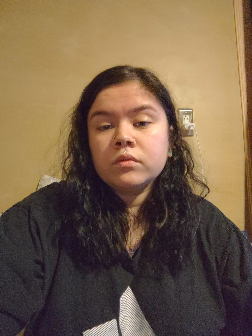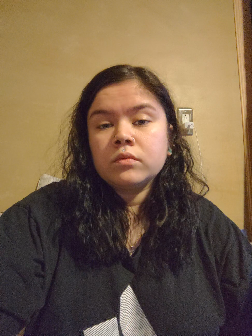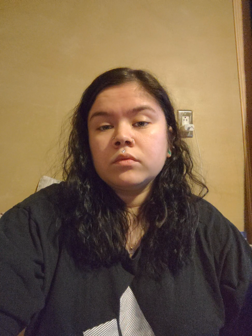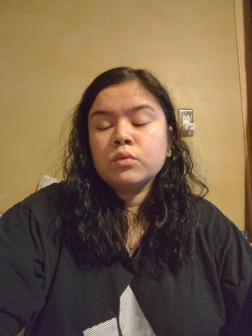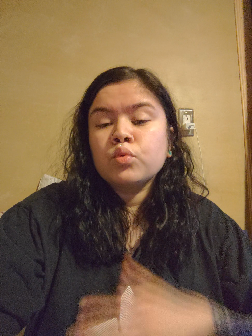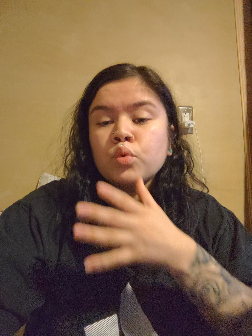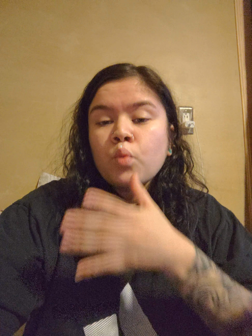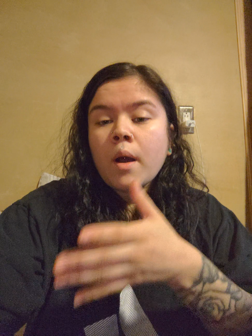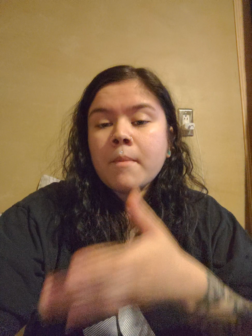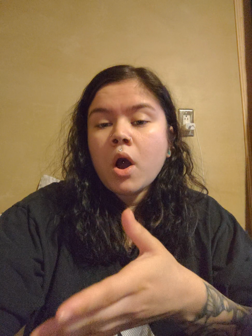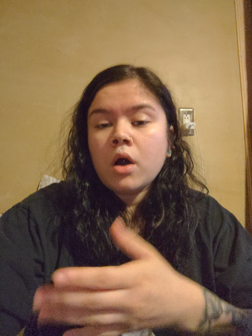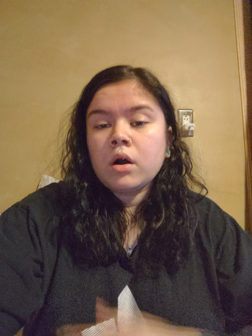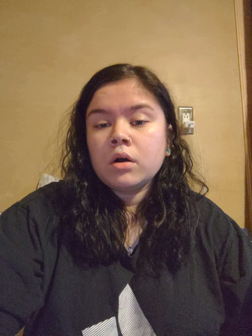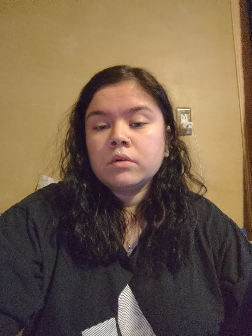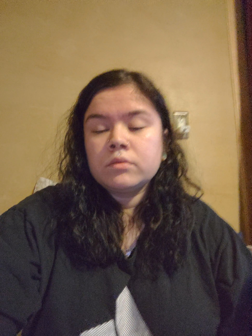grandma